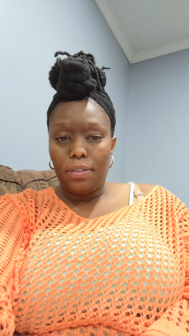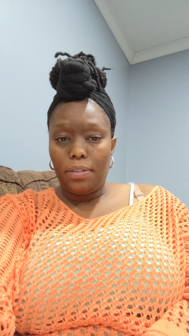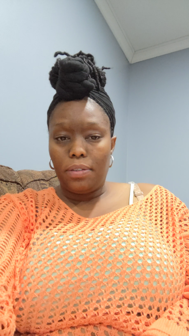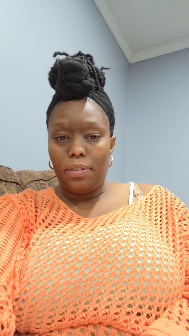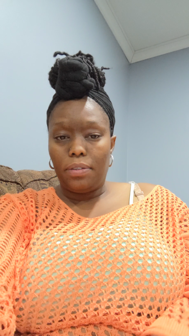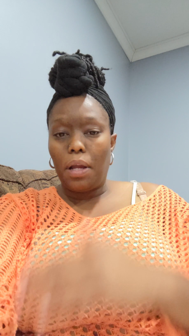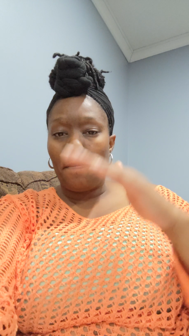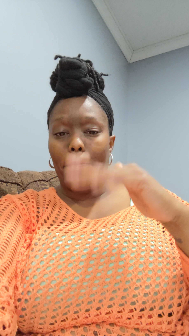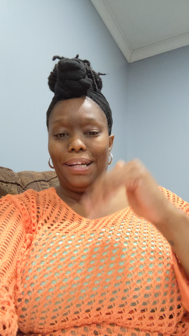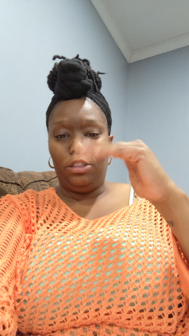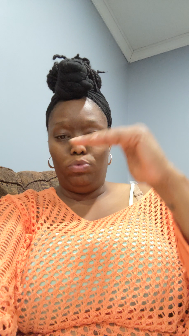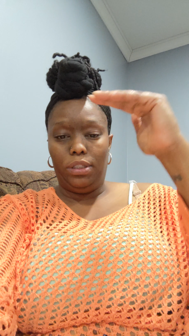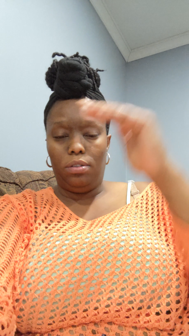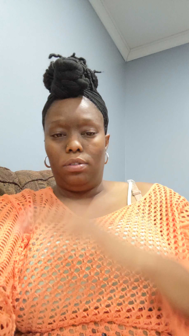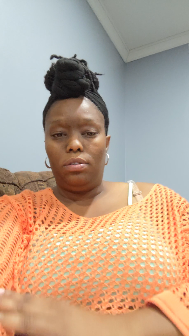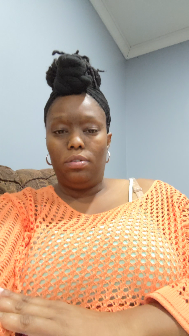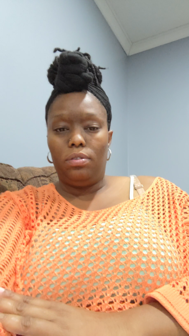build